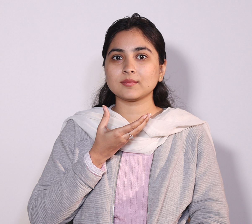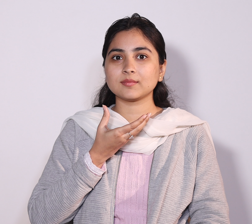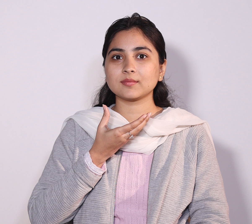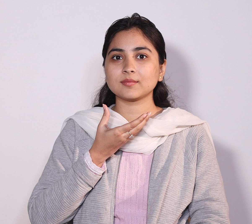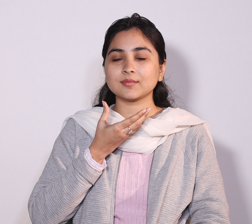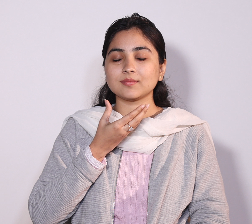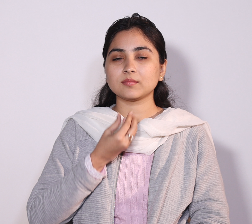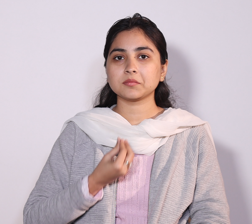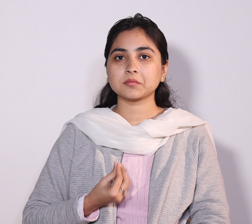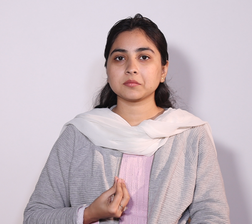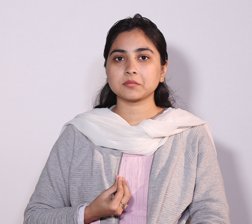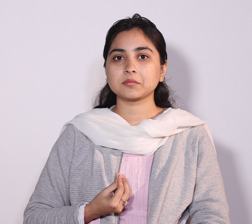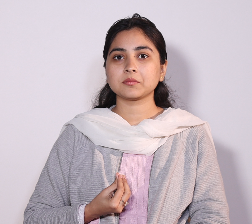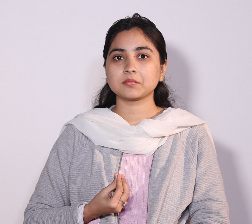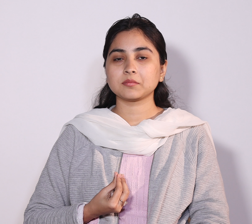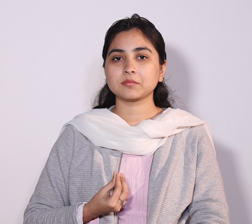sad